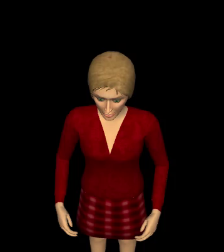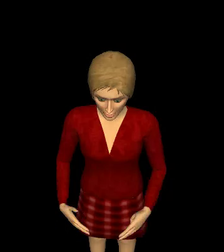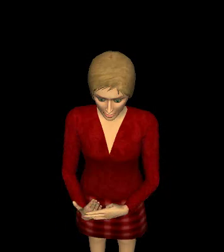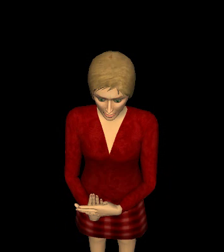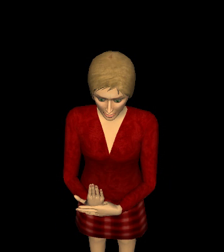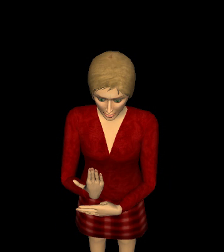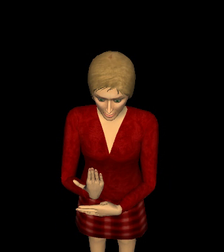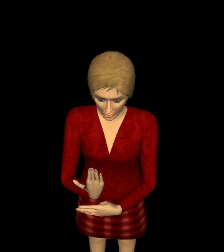صباح